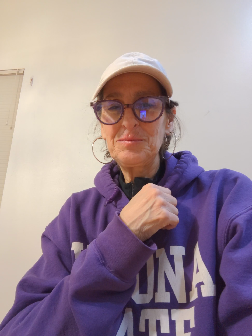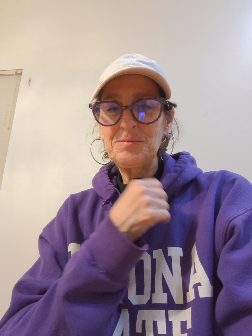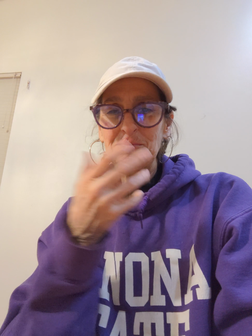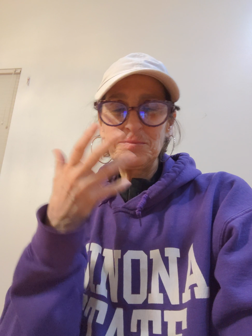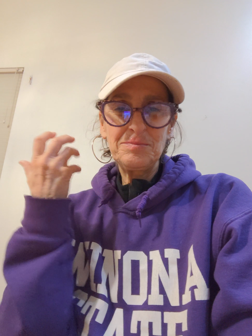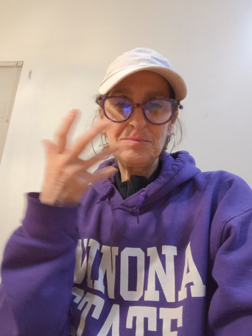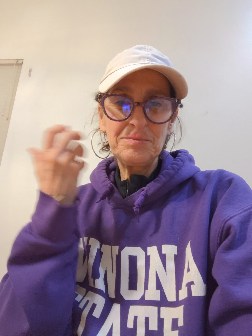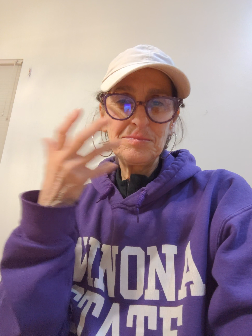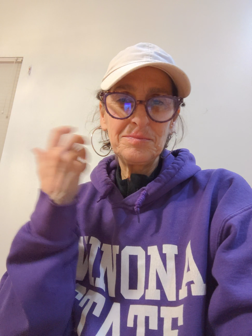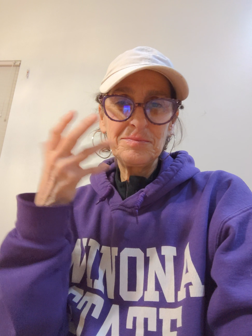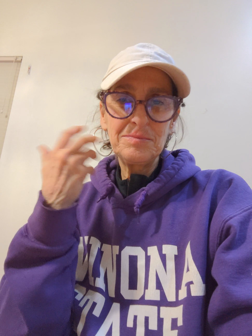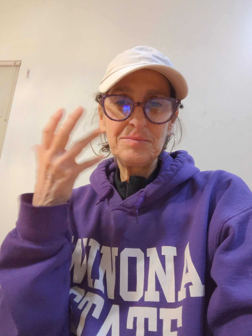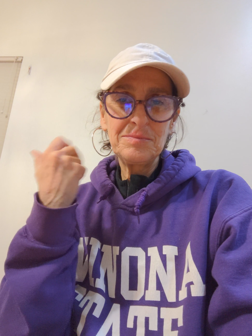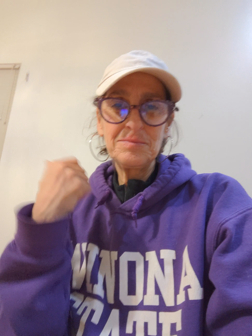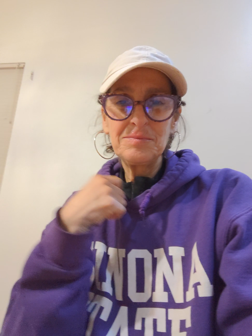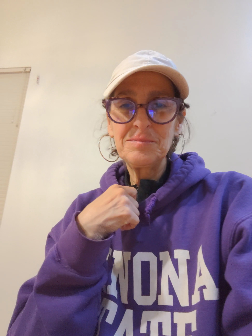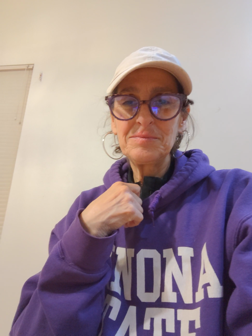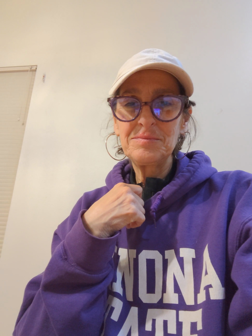tiger